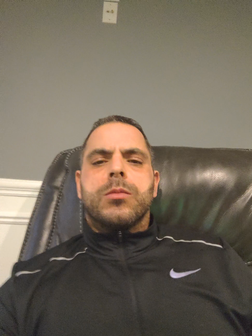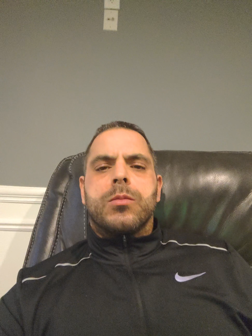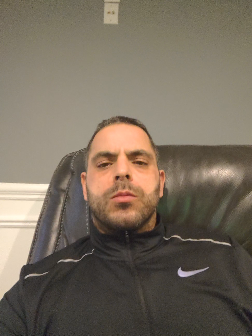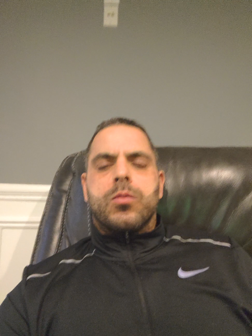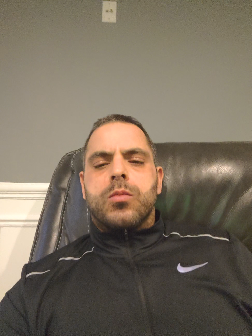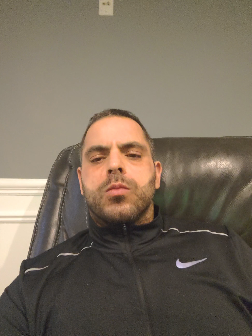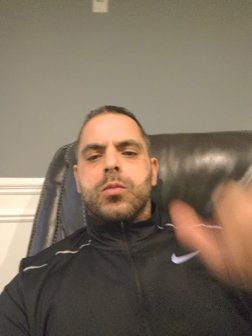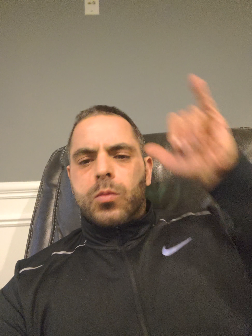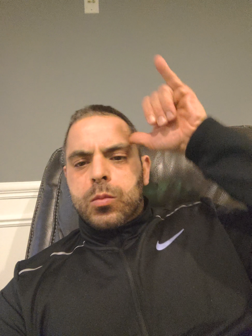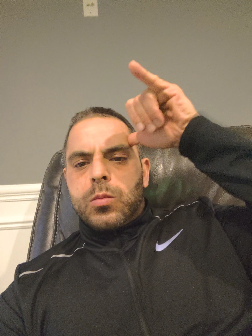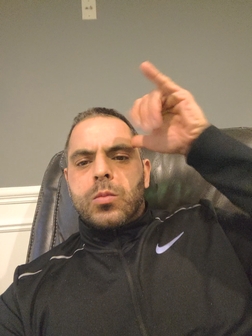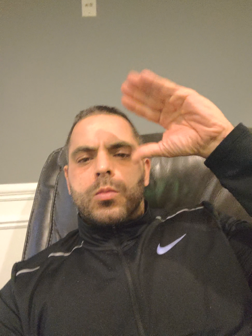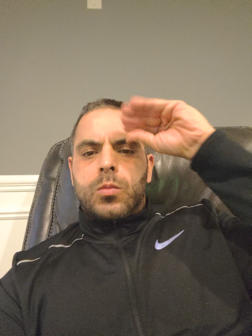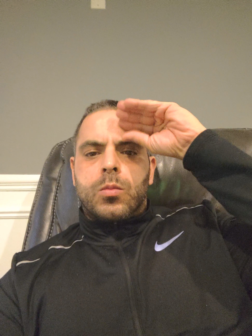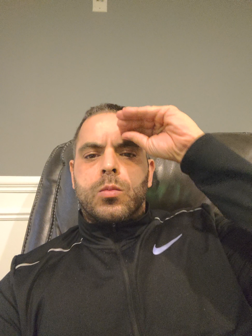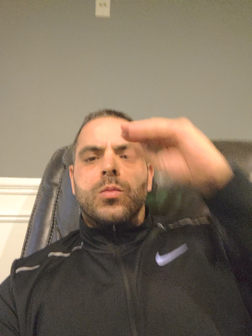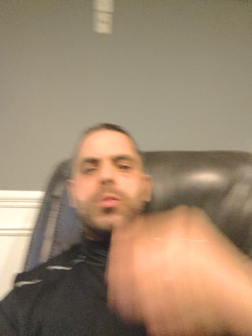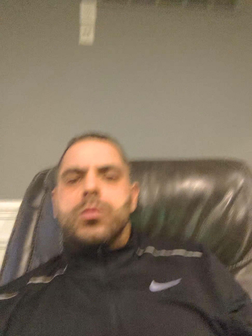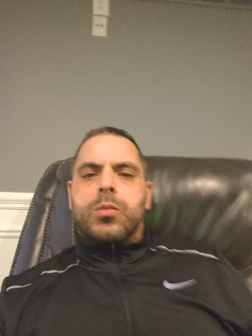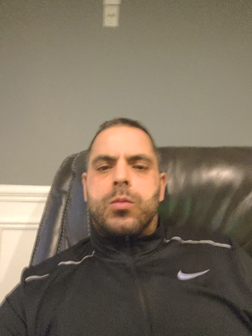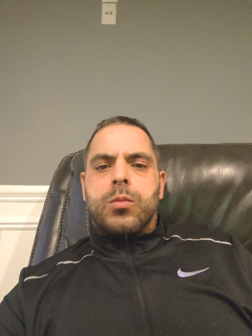cowboy